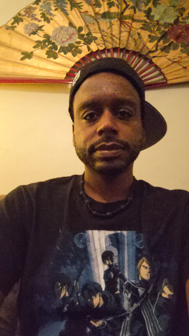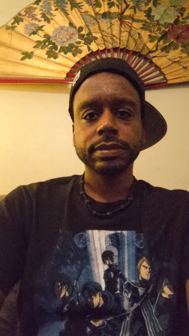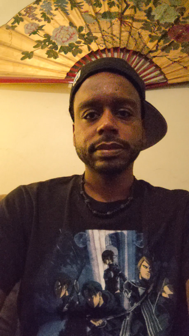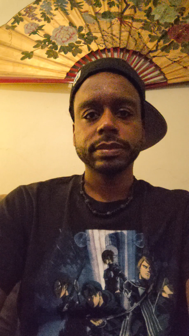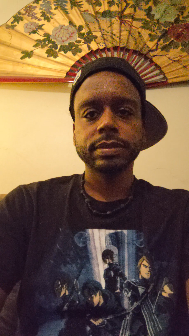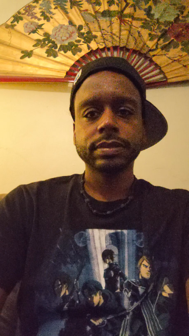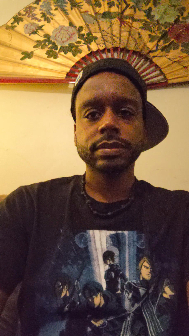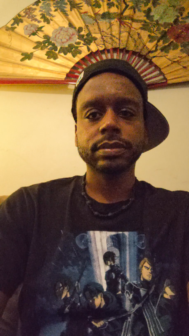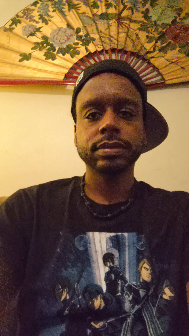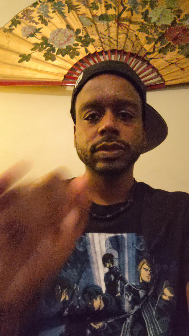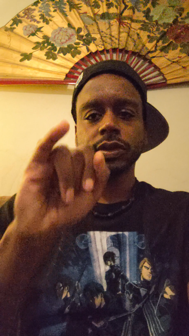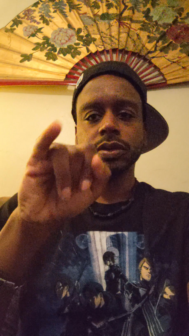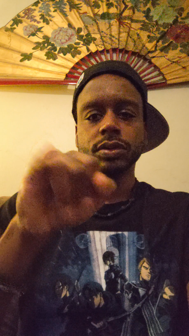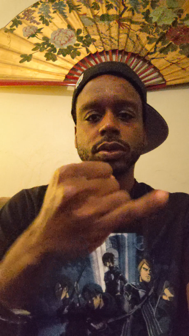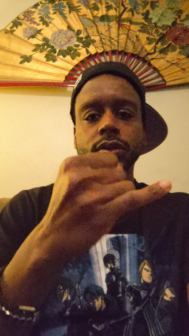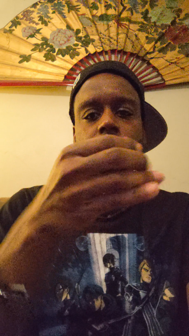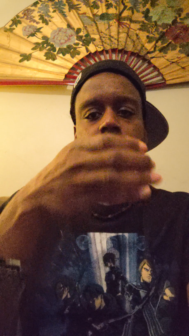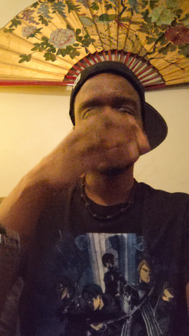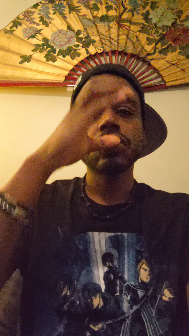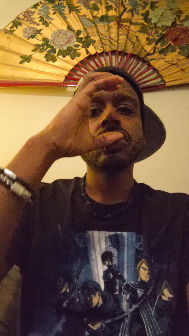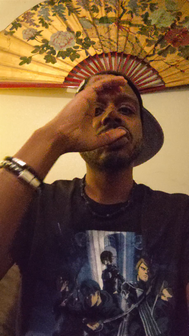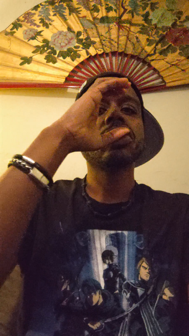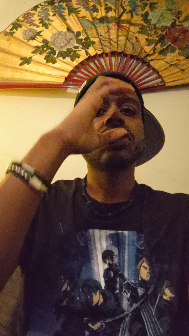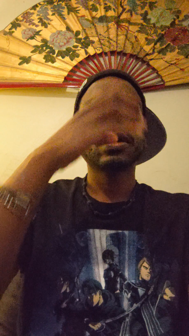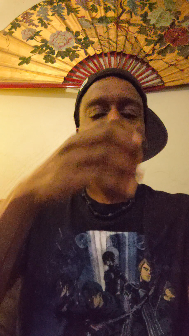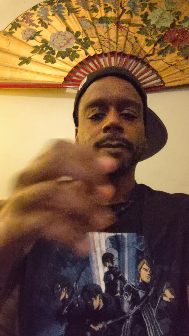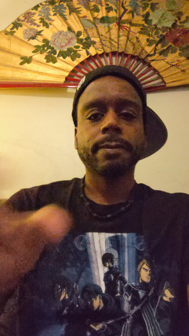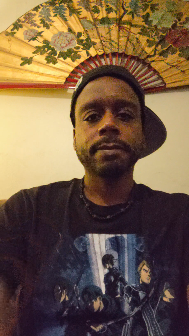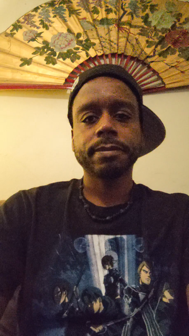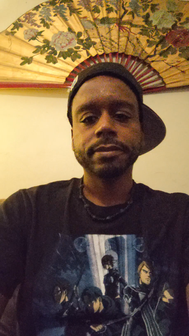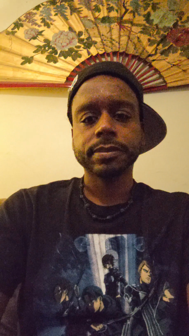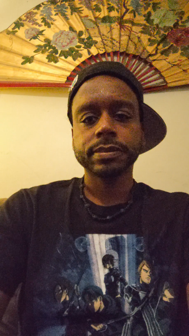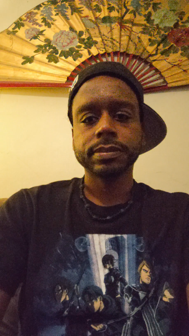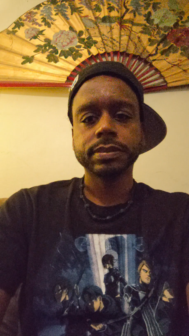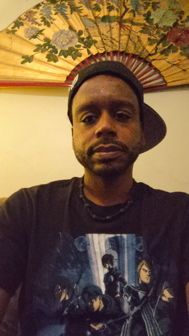juice